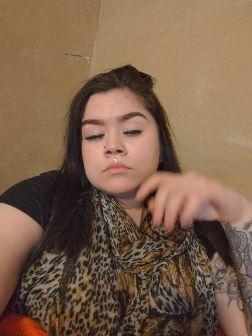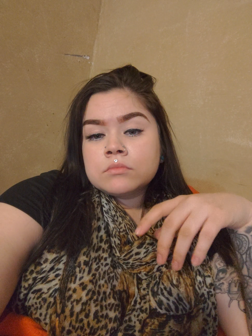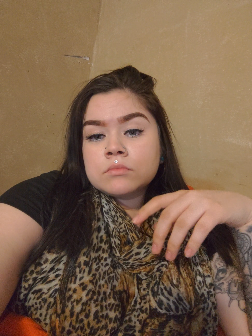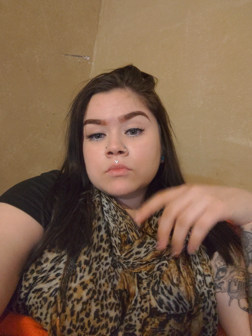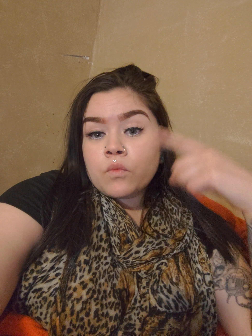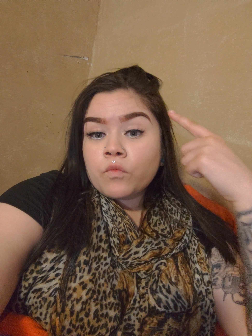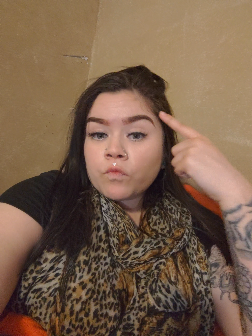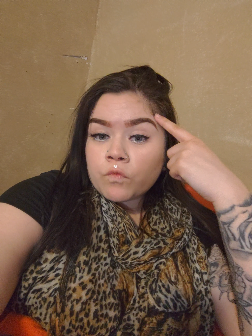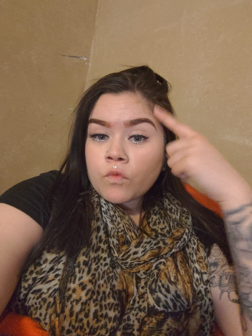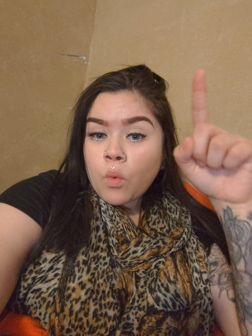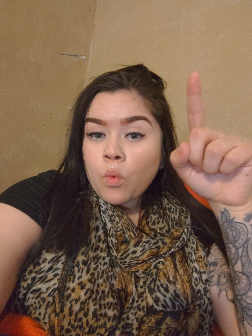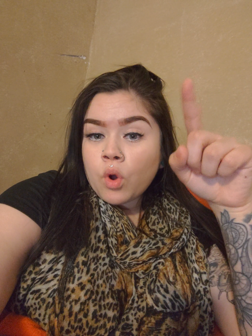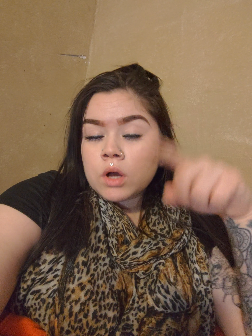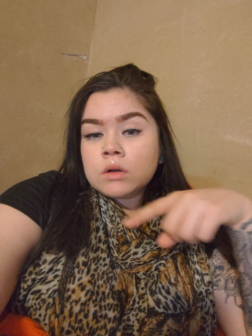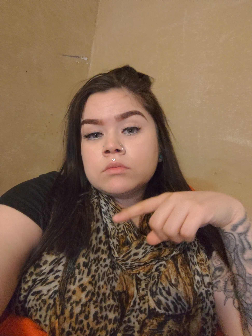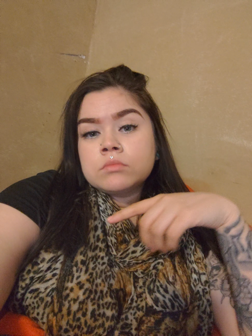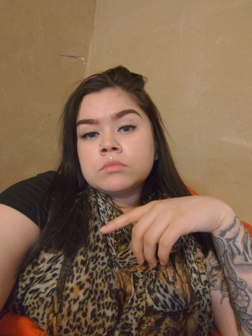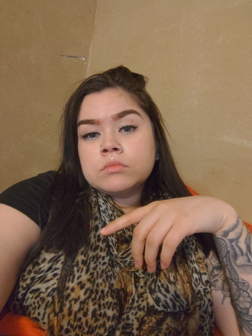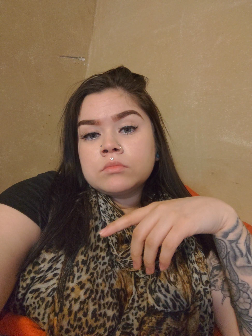for